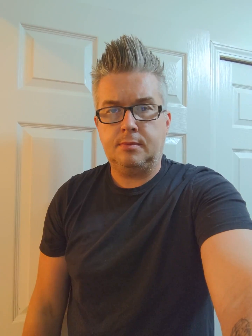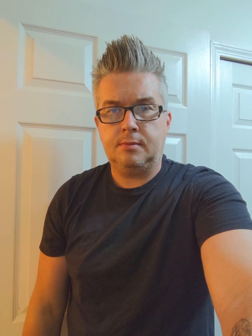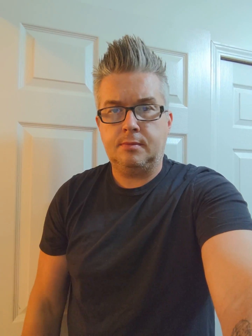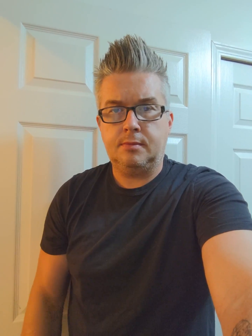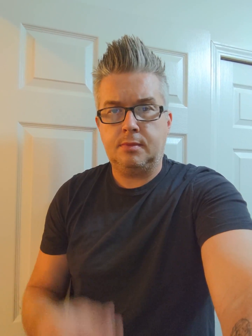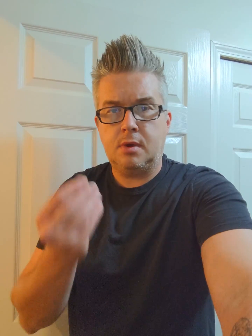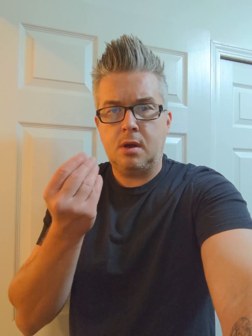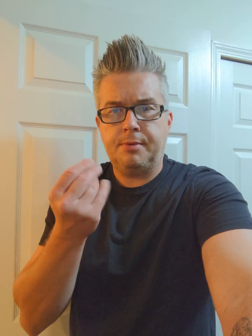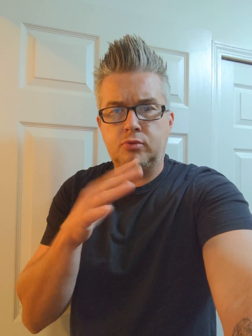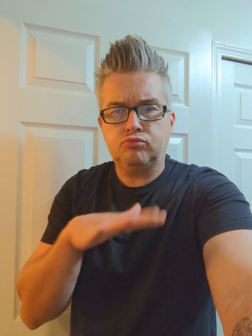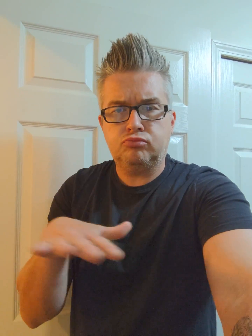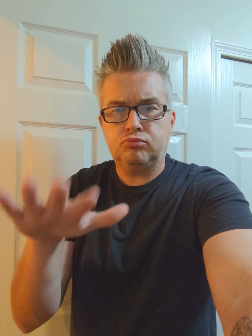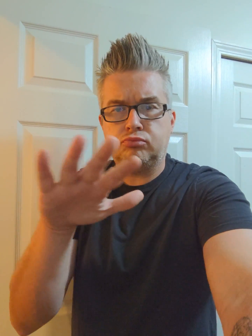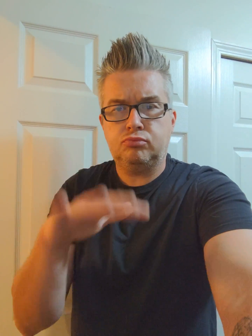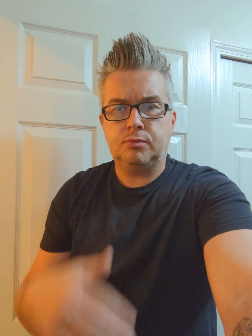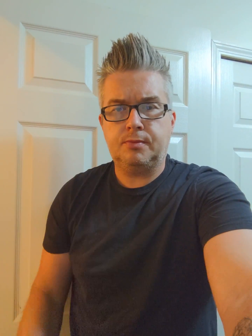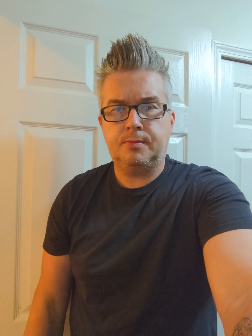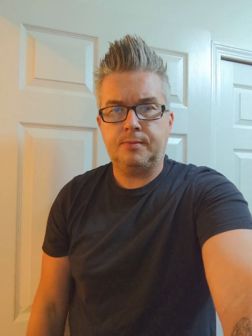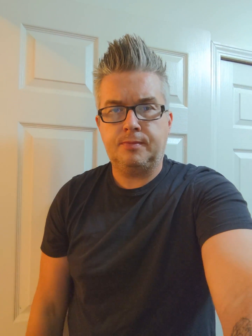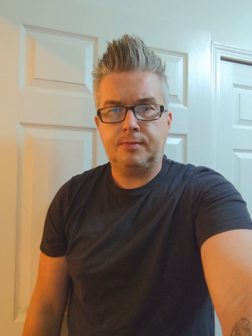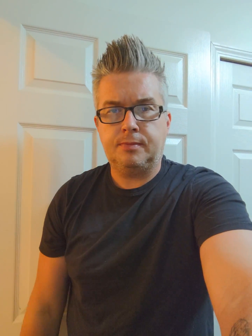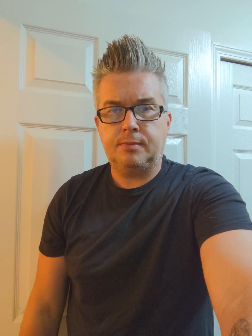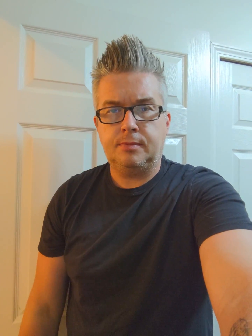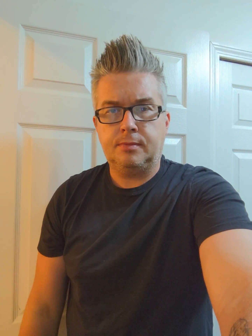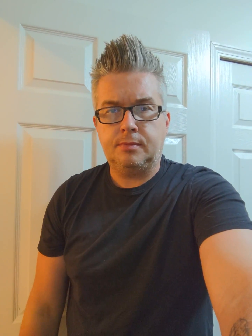garden